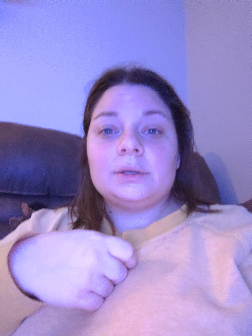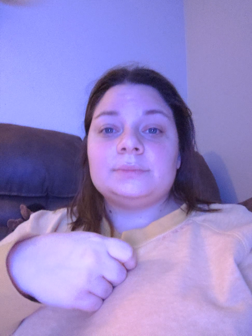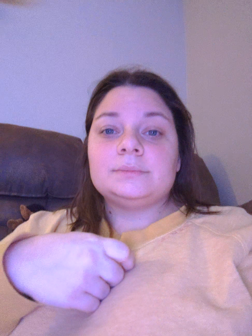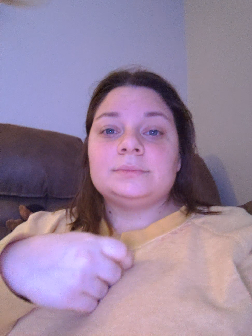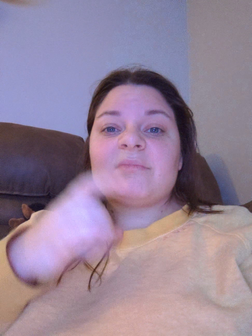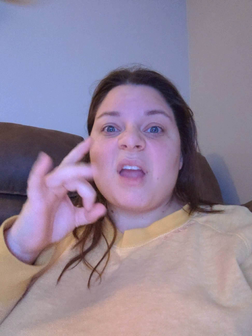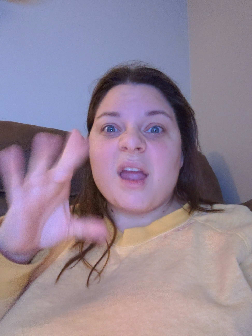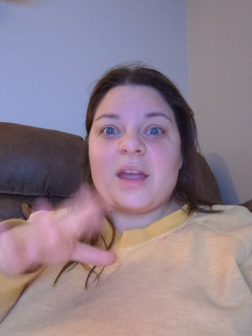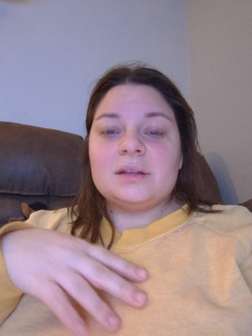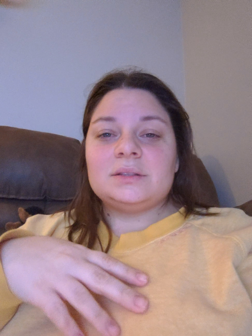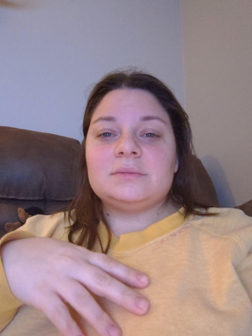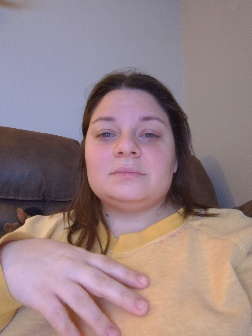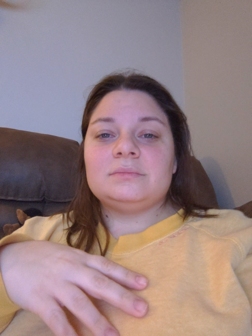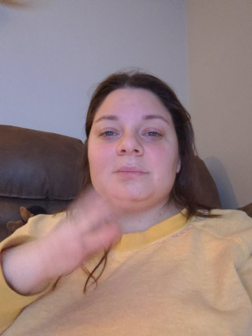hate